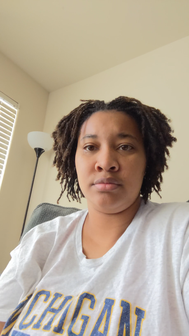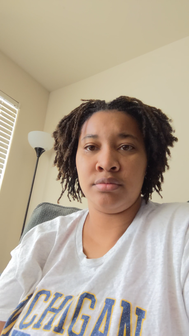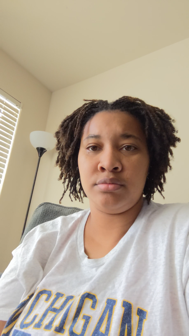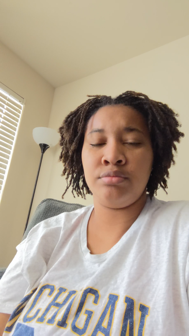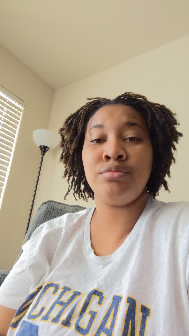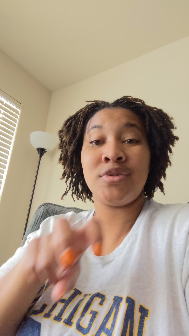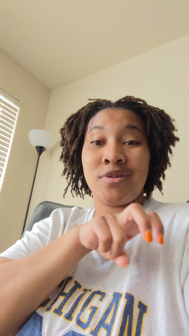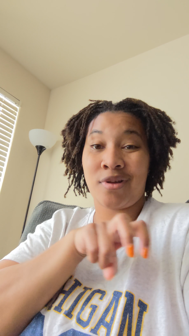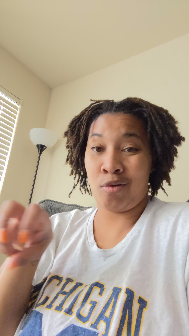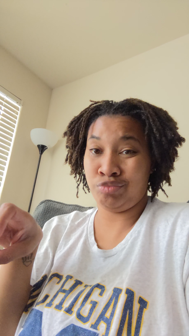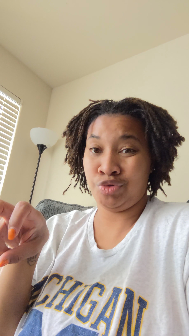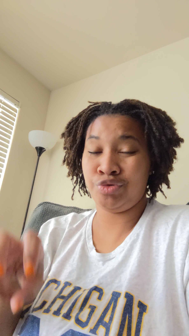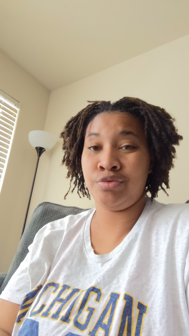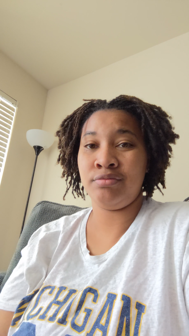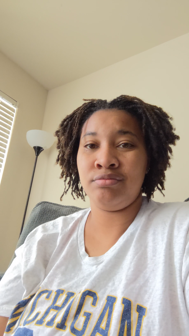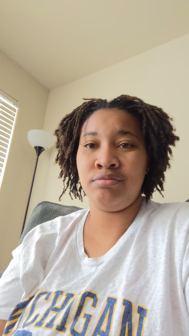couch